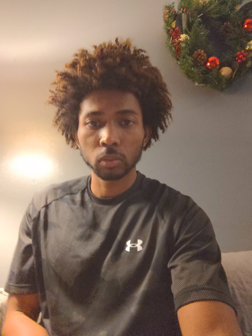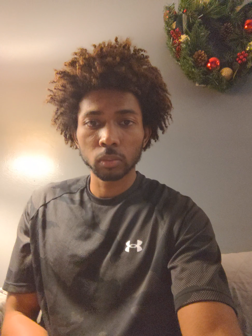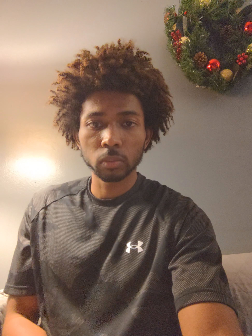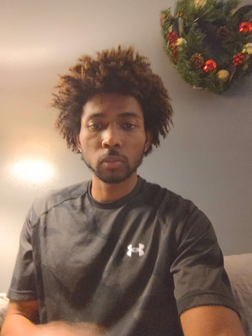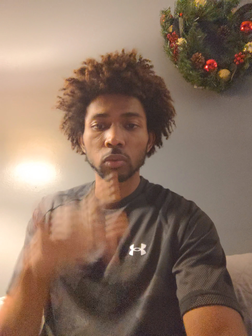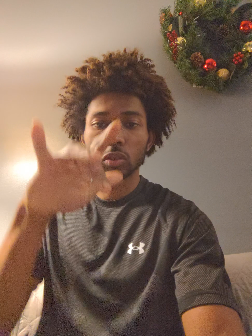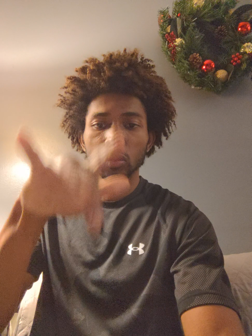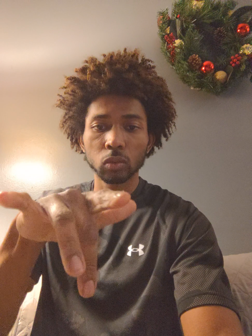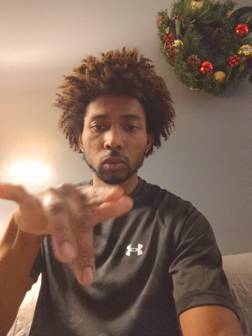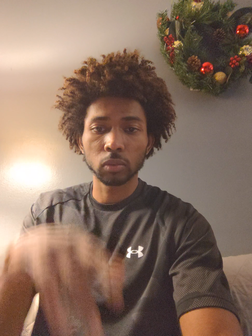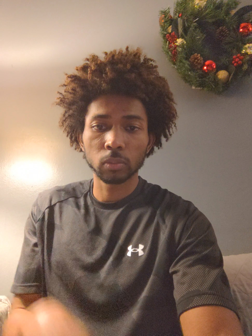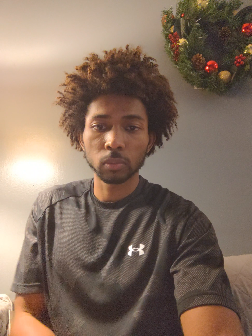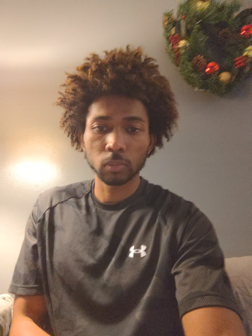touch